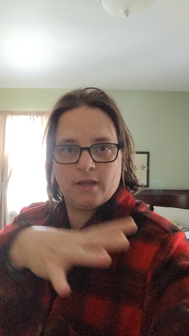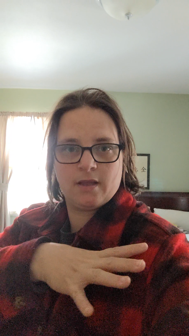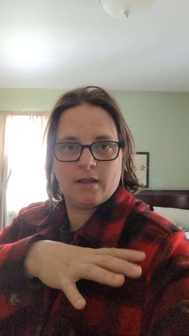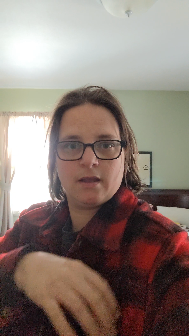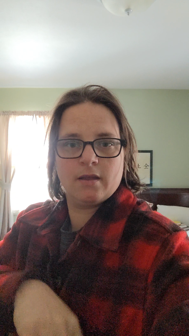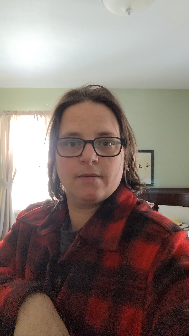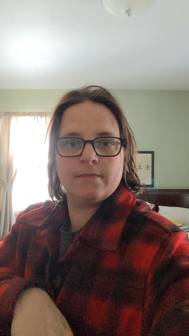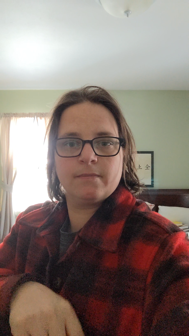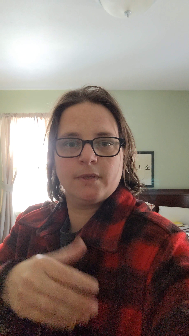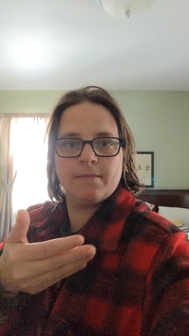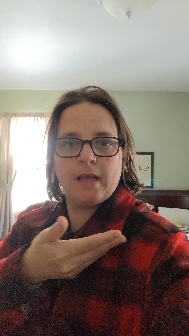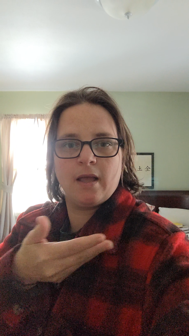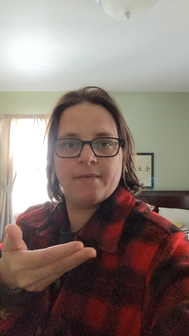baby